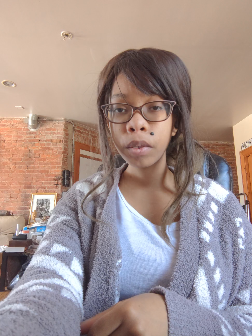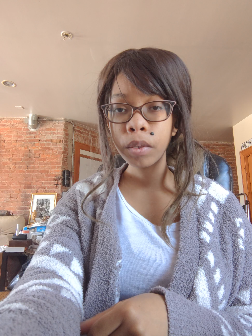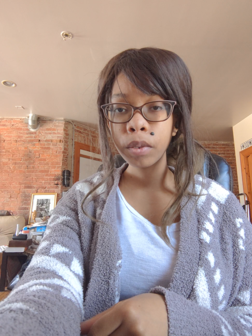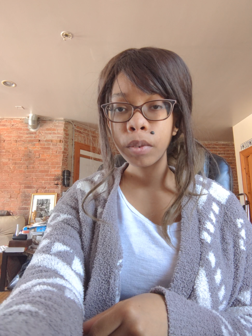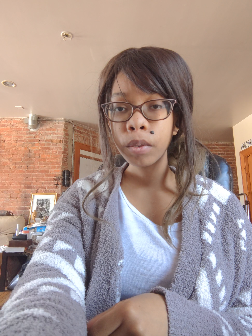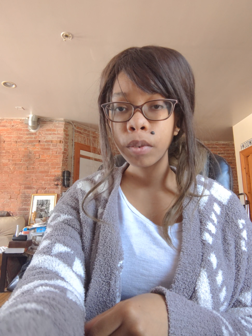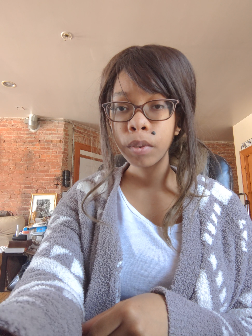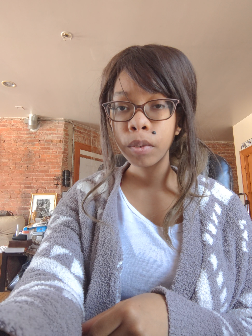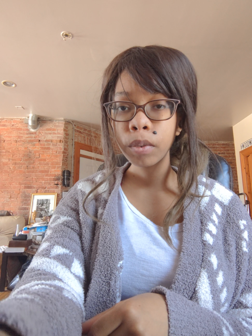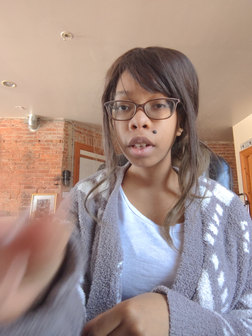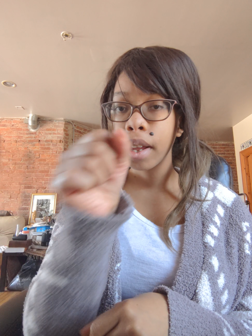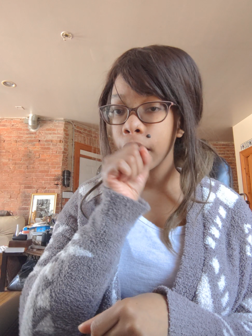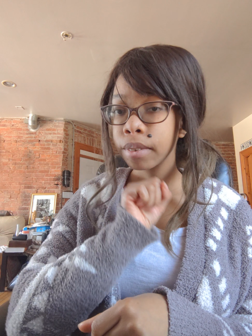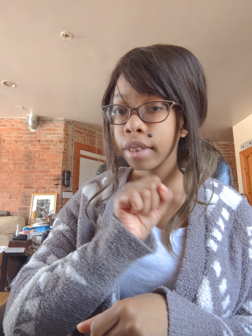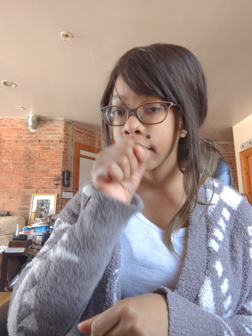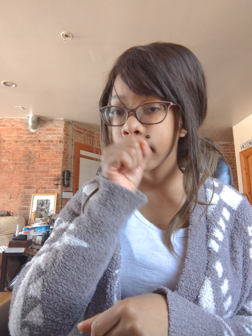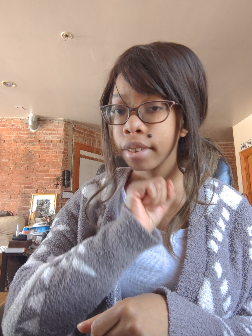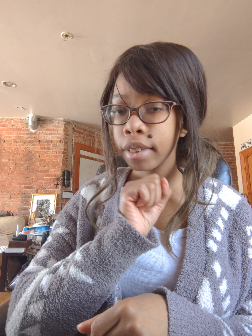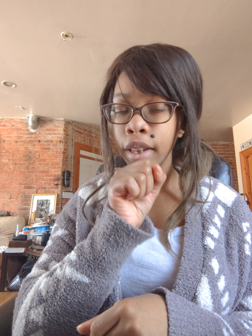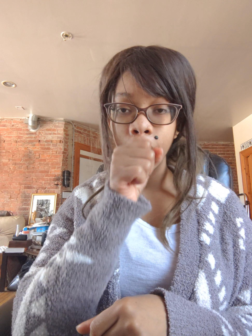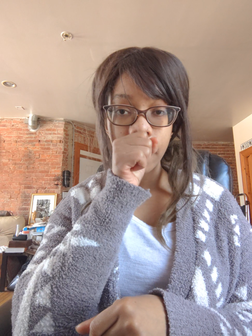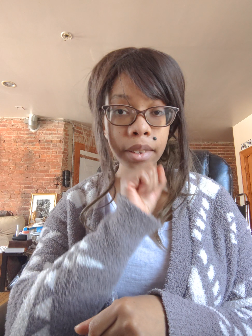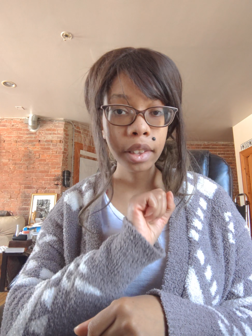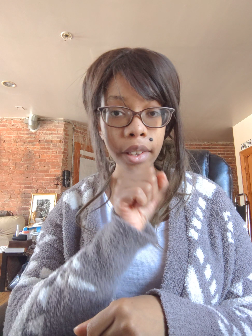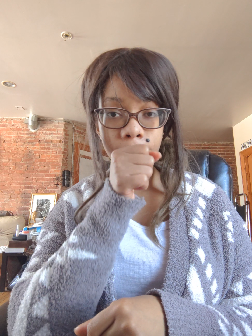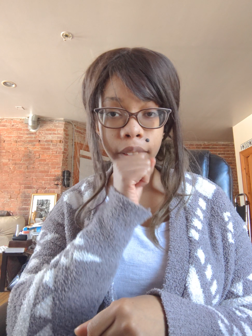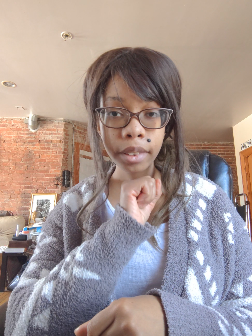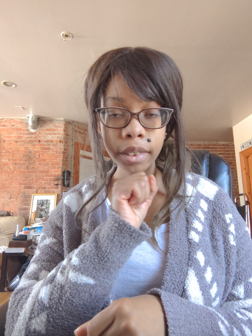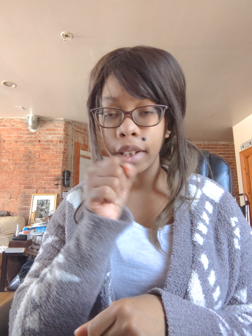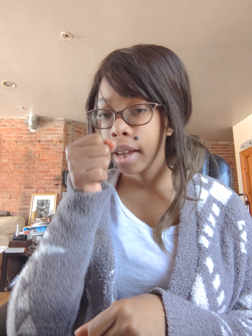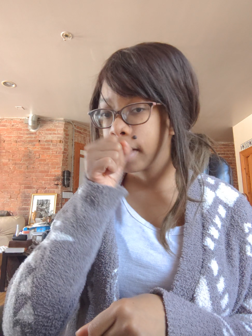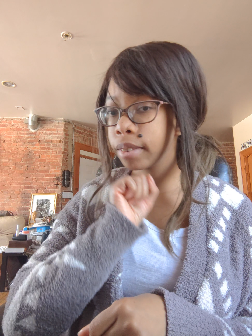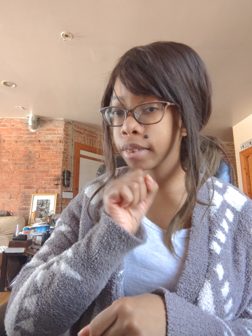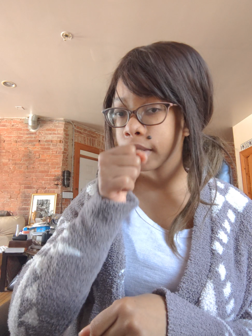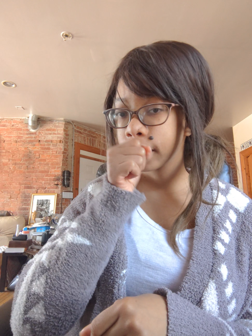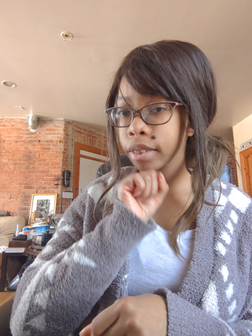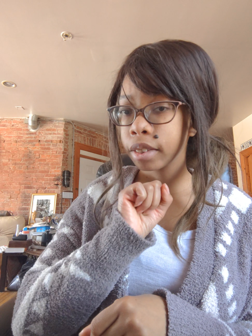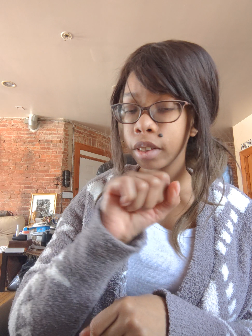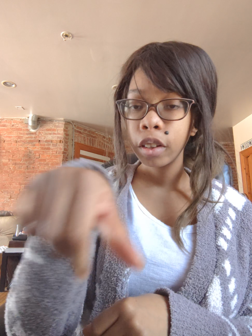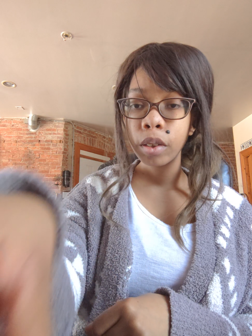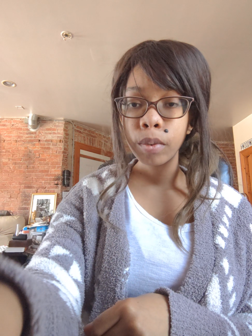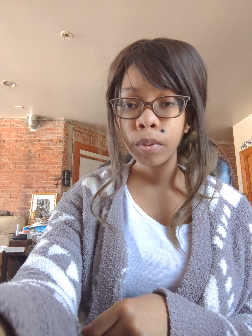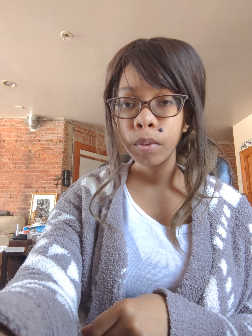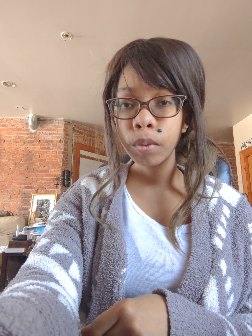ice cream